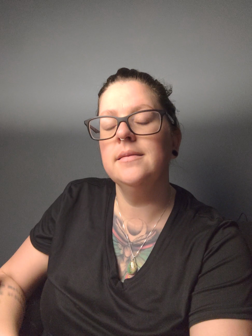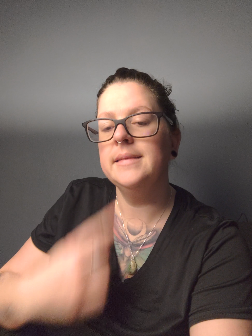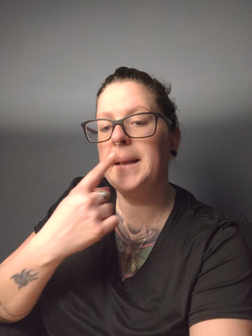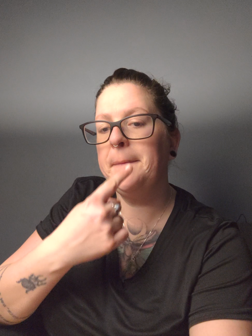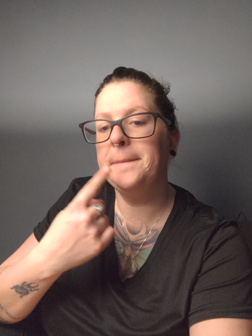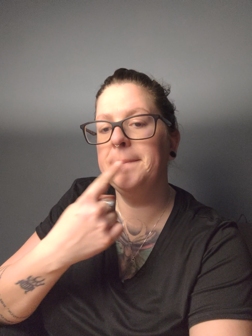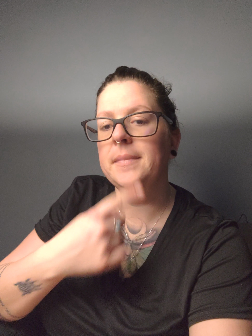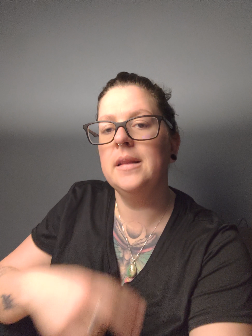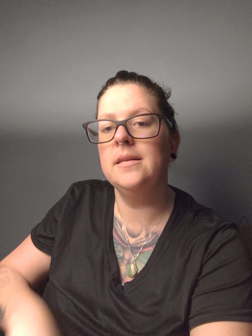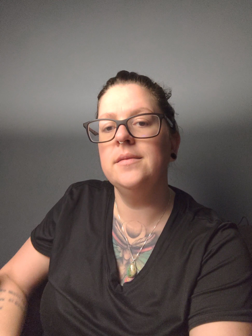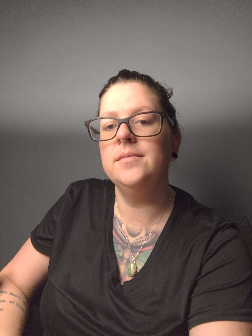lips